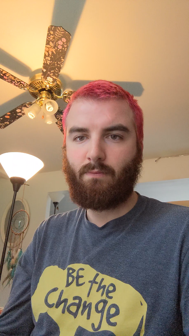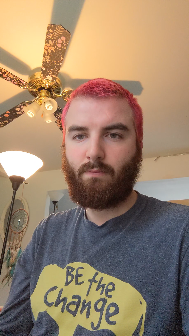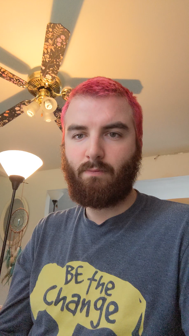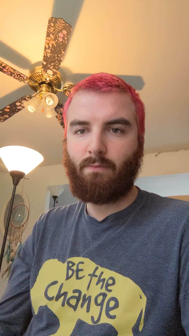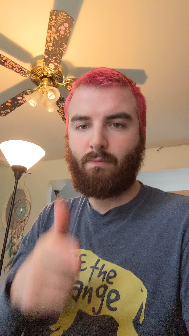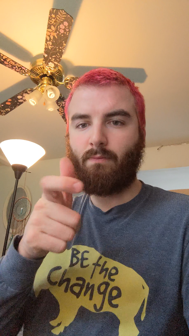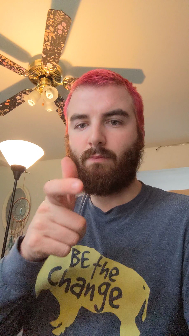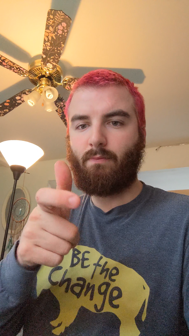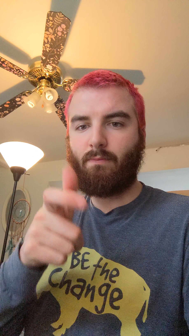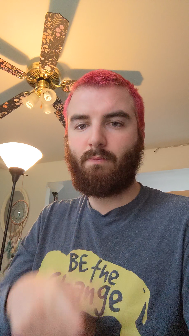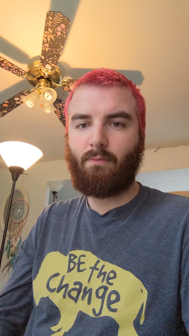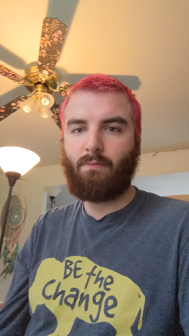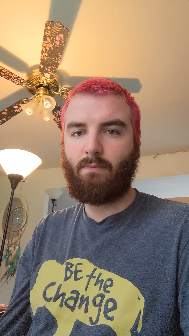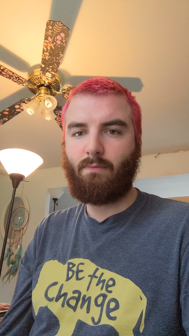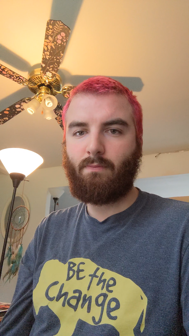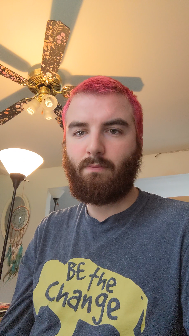run